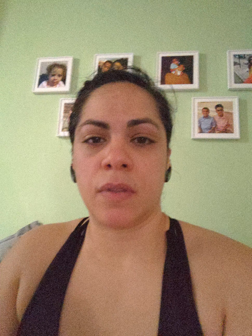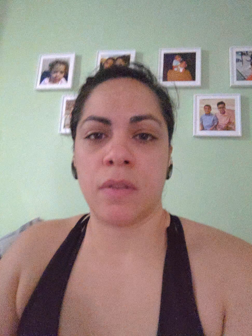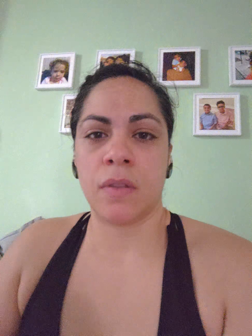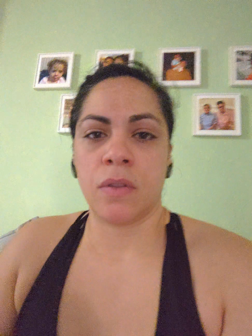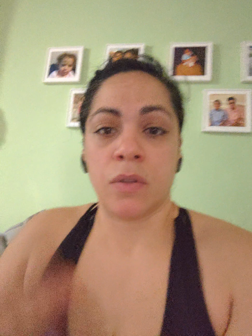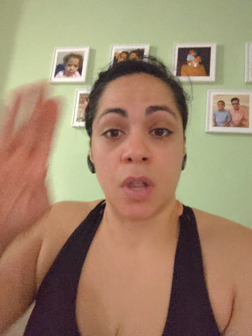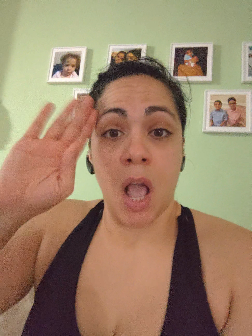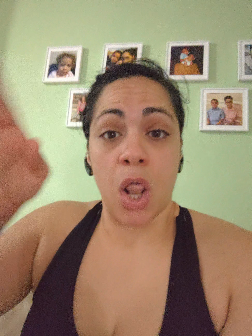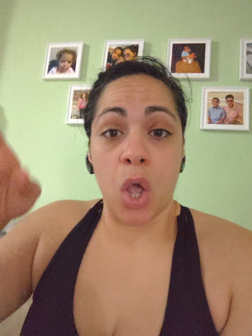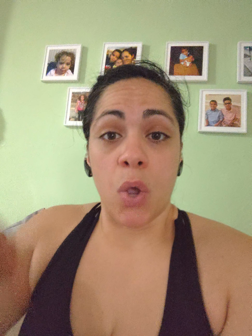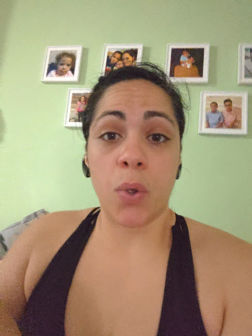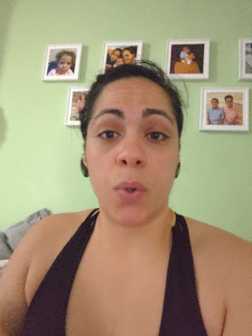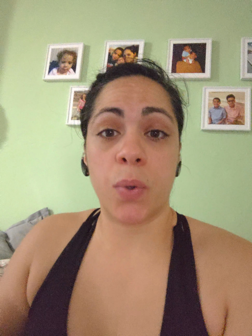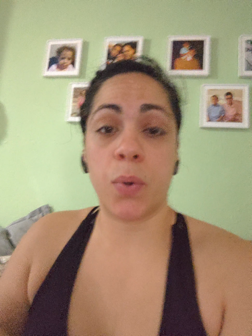hello